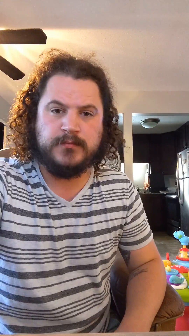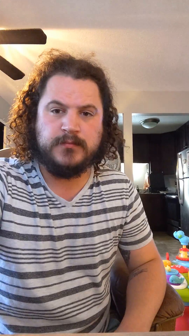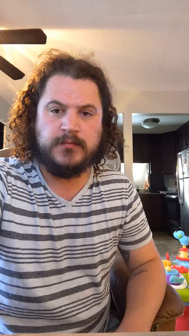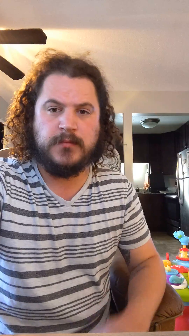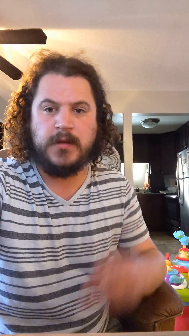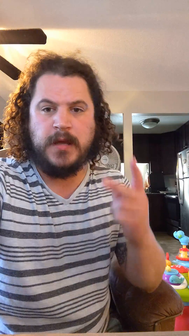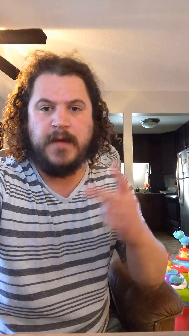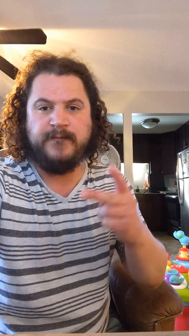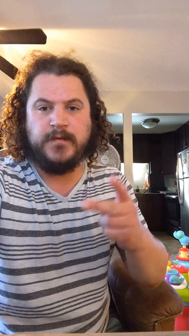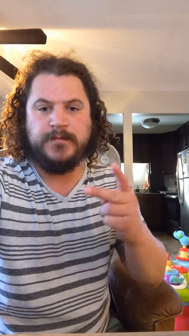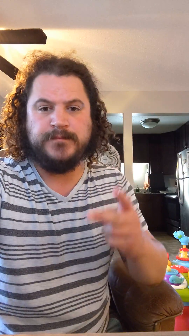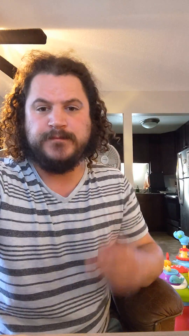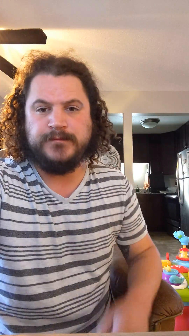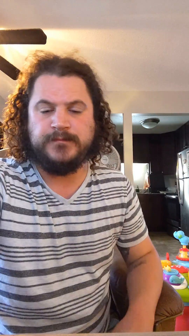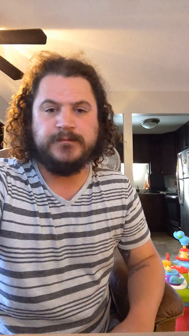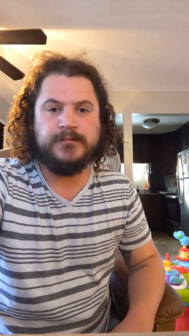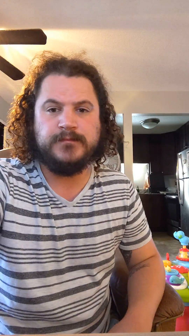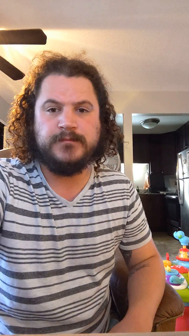careful